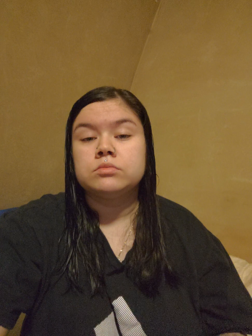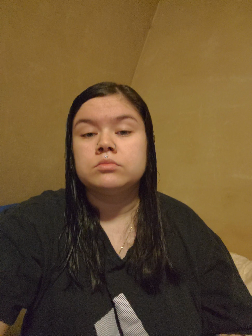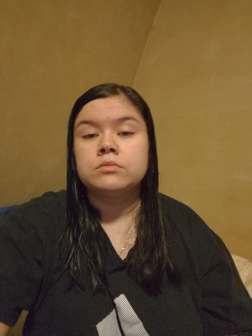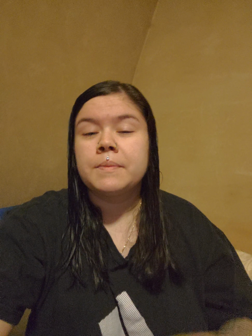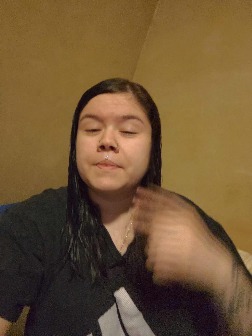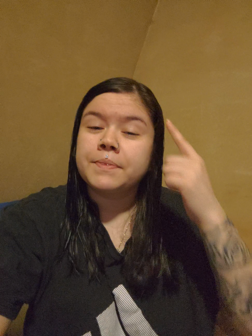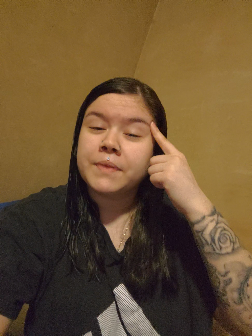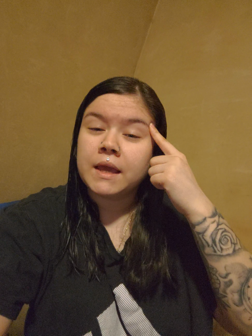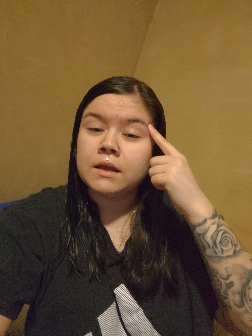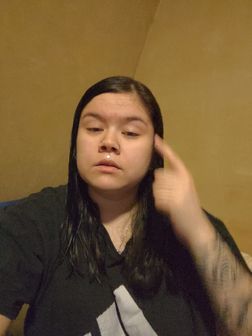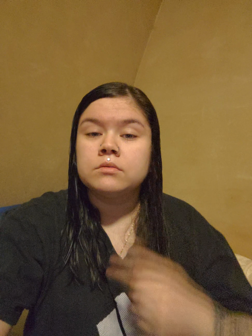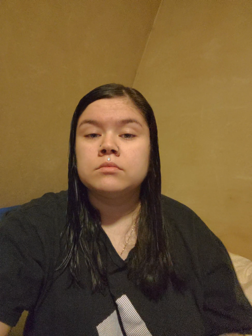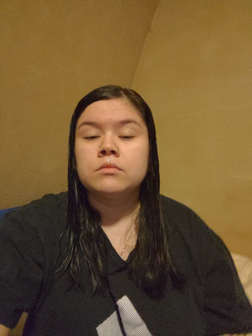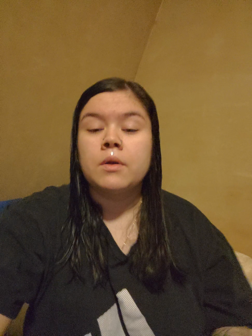think